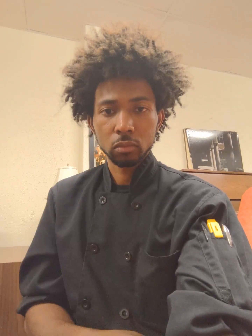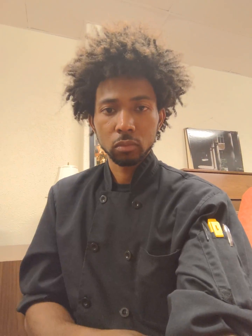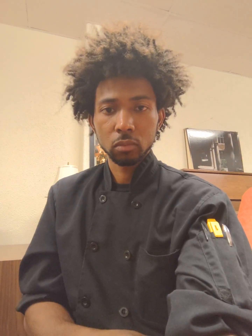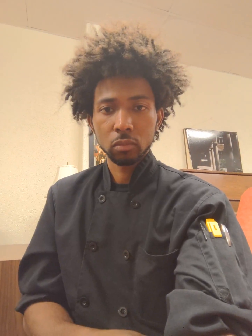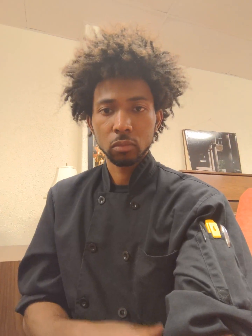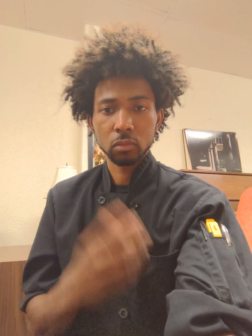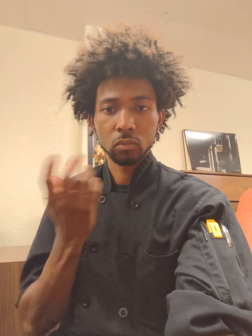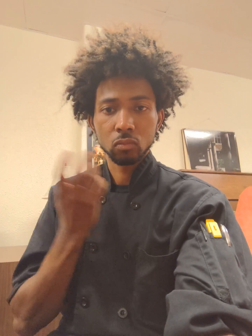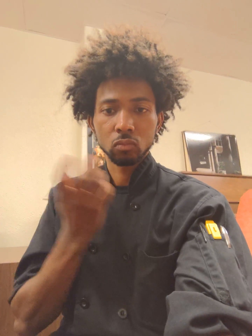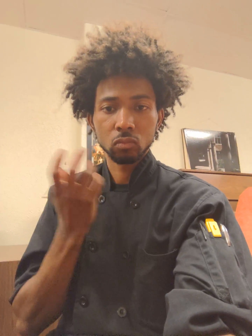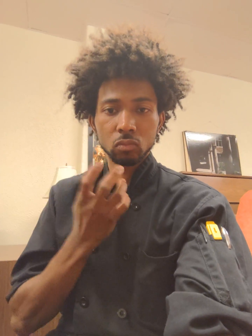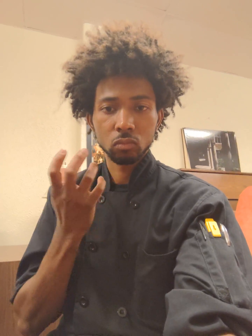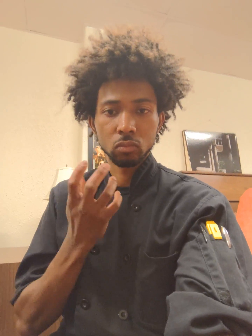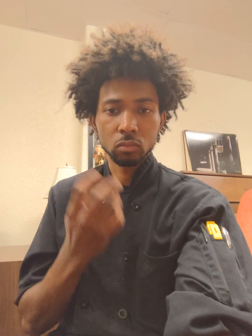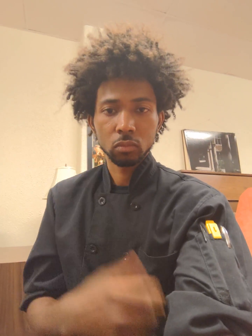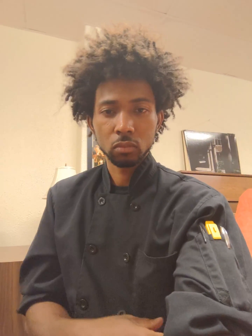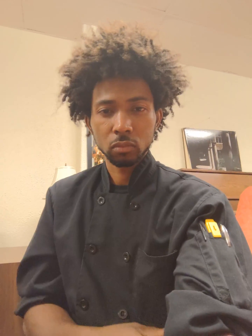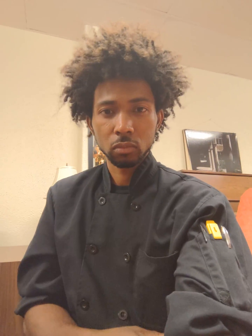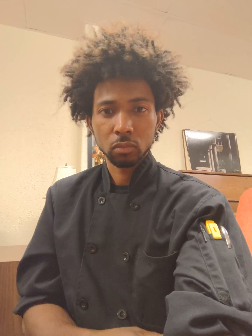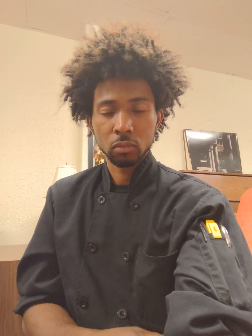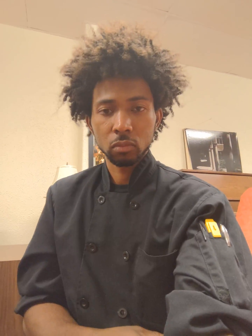shake